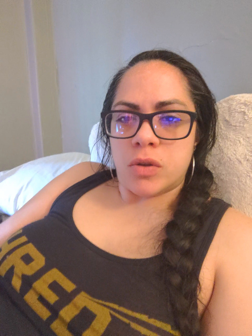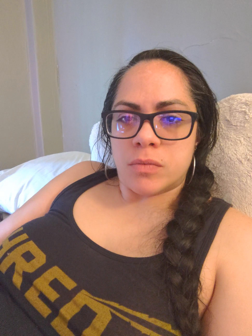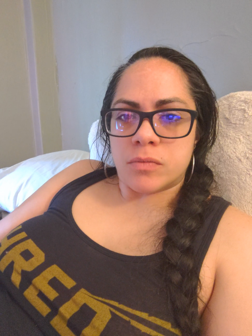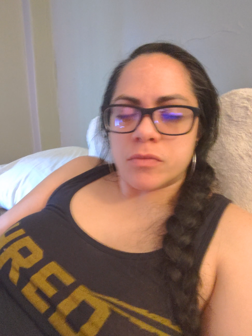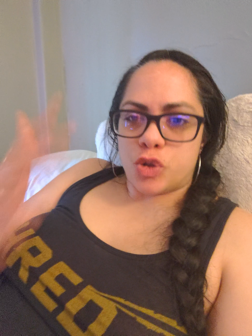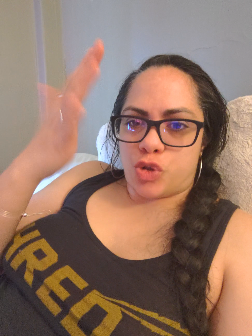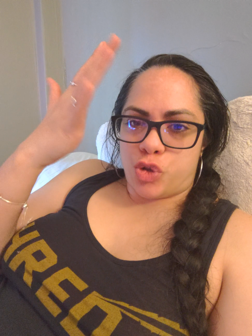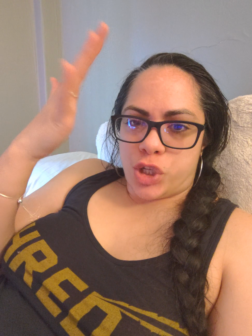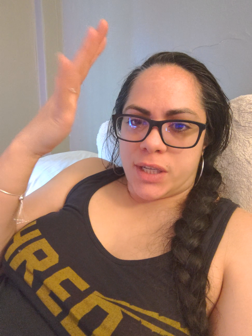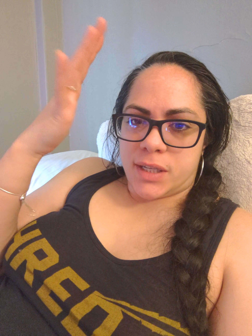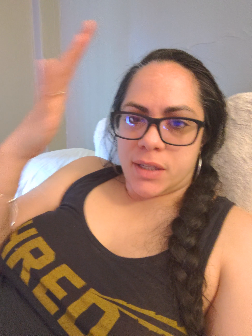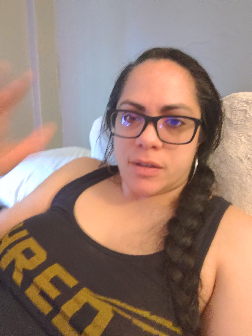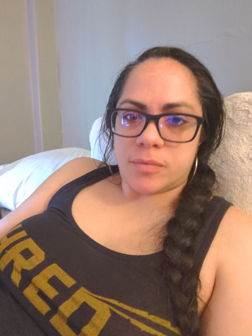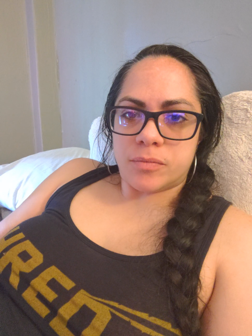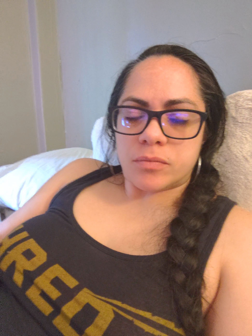tree